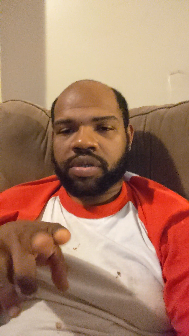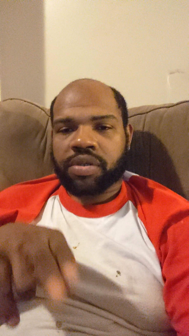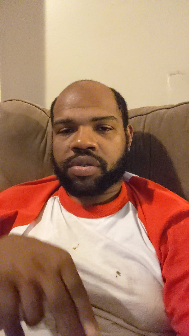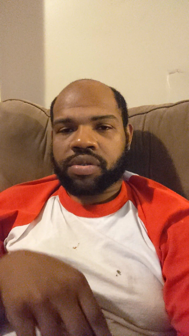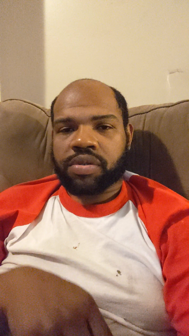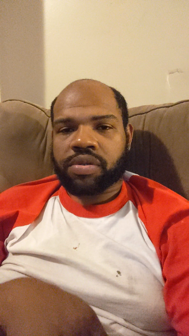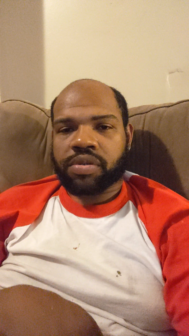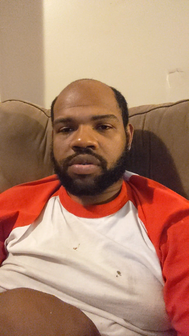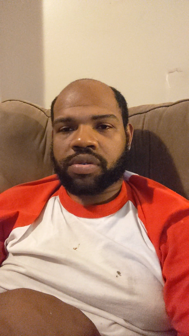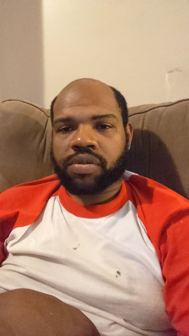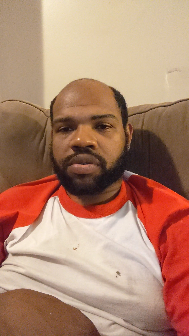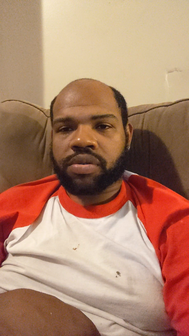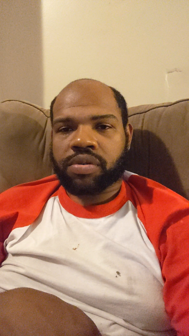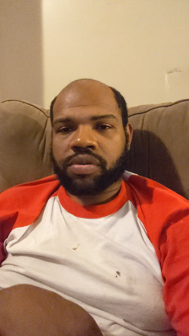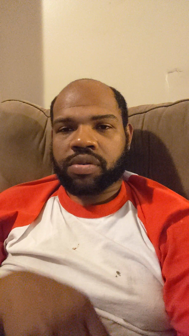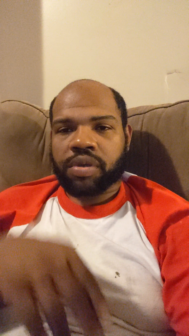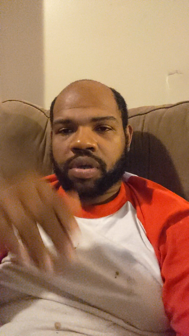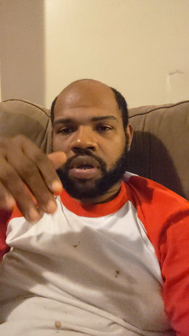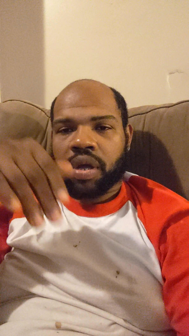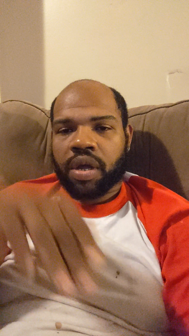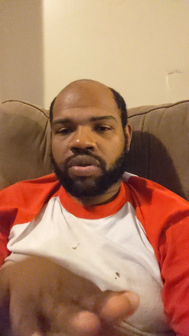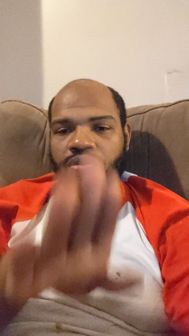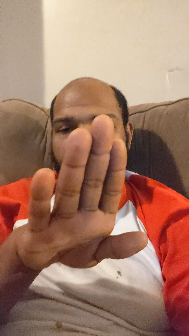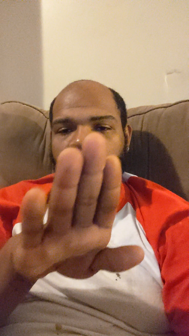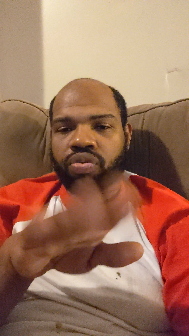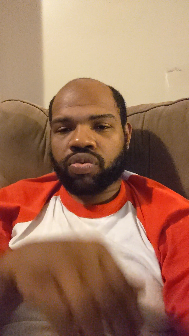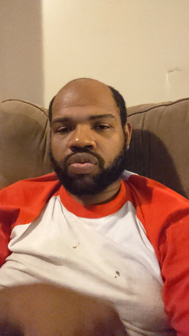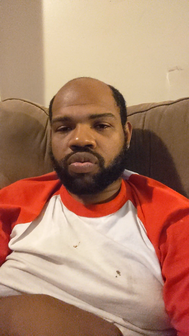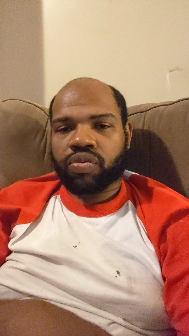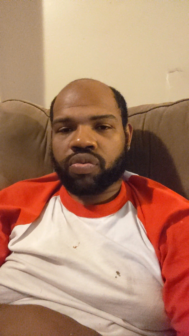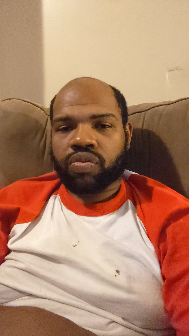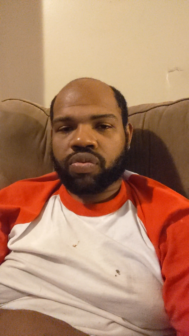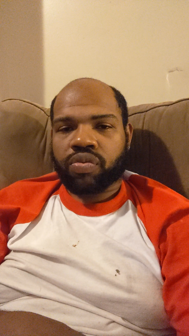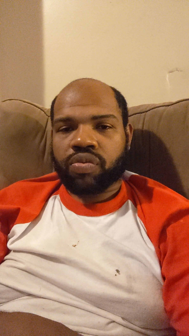enter